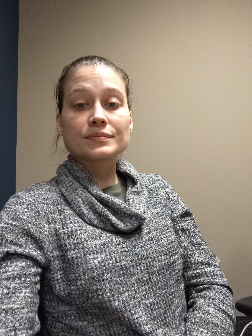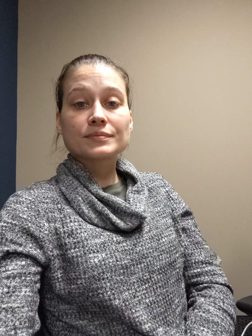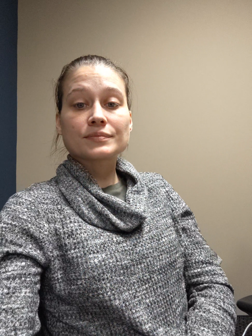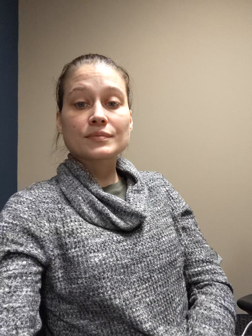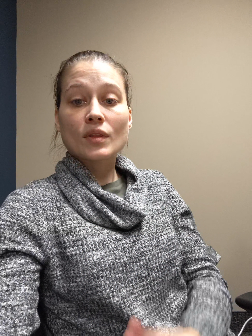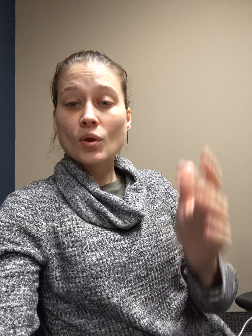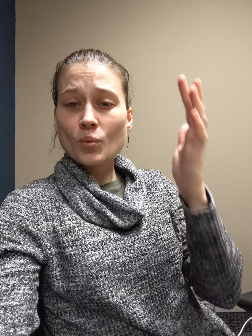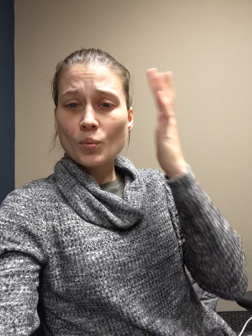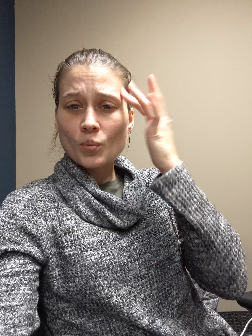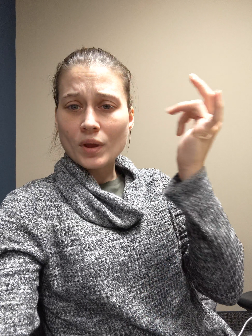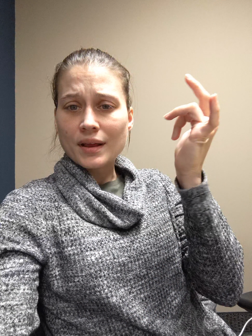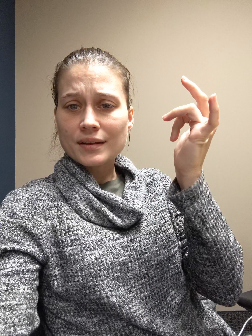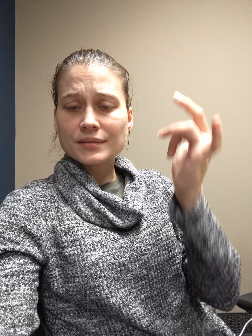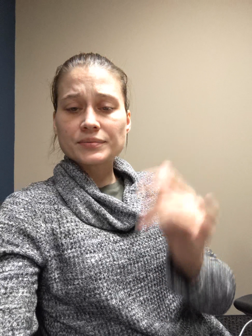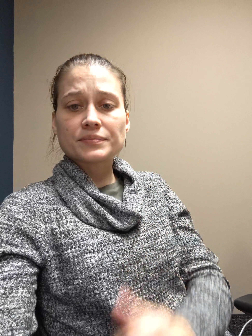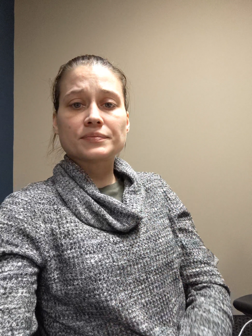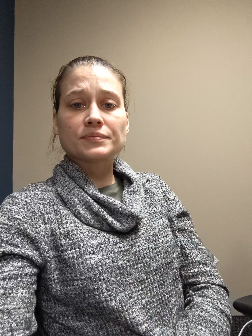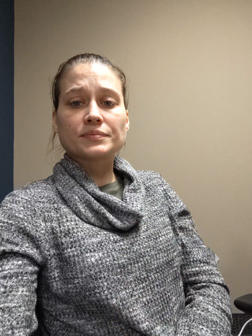why